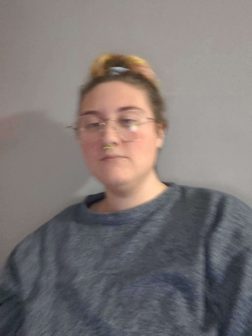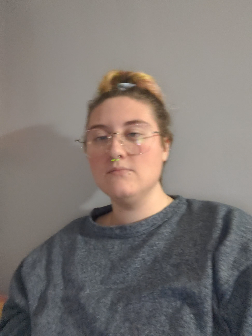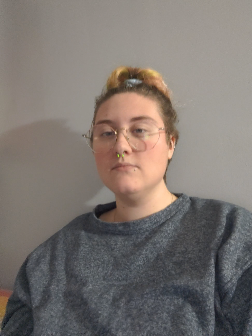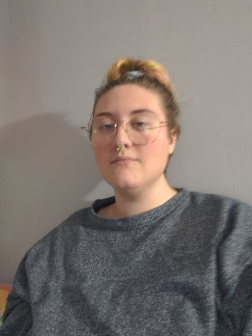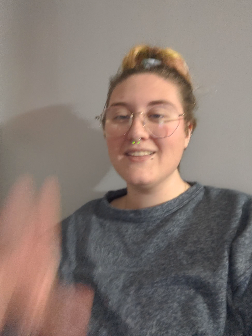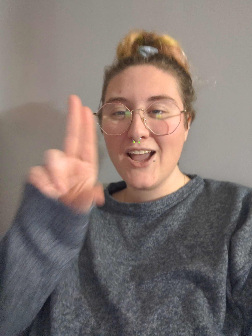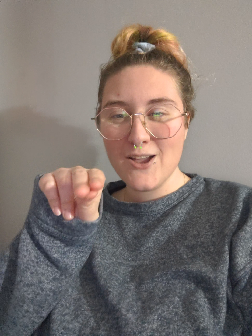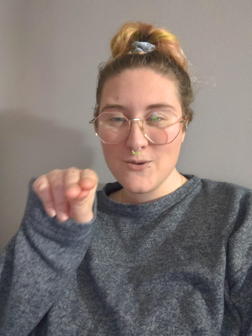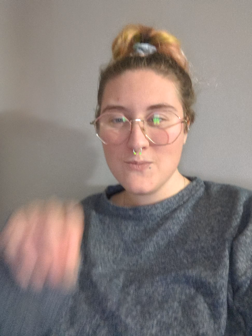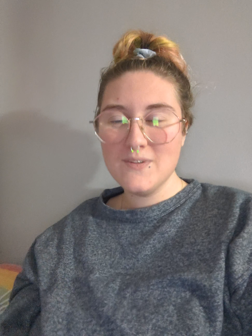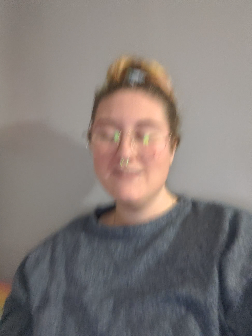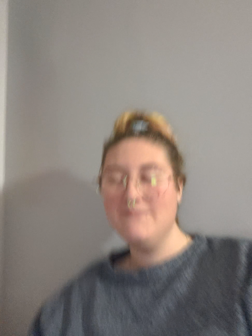no